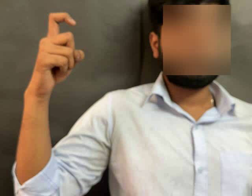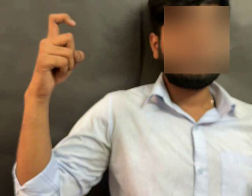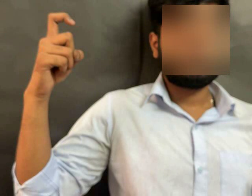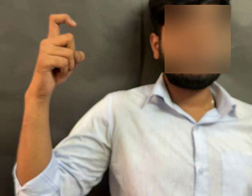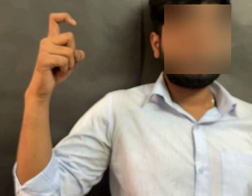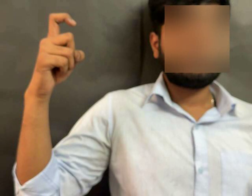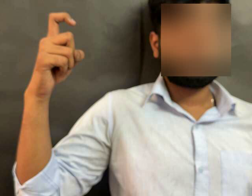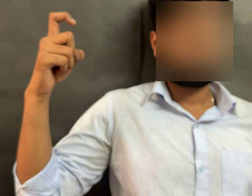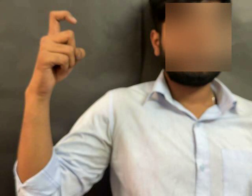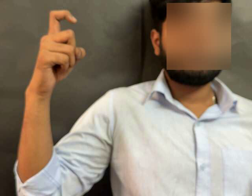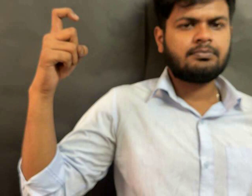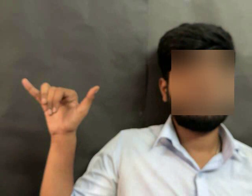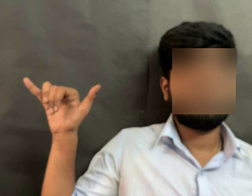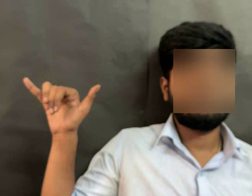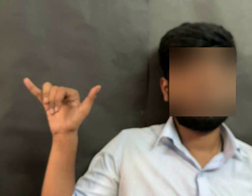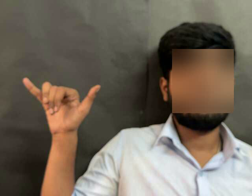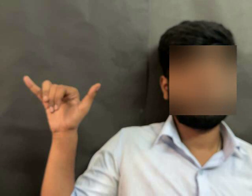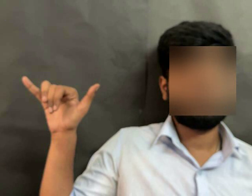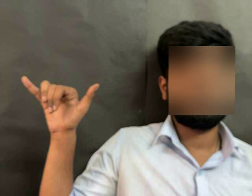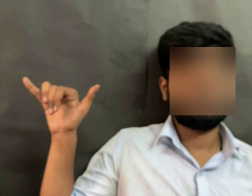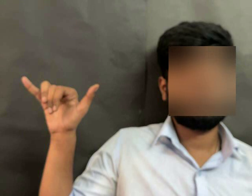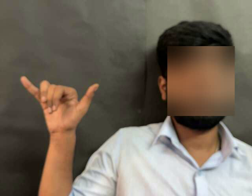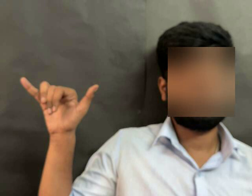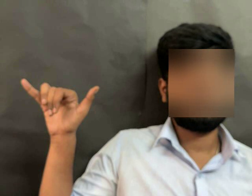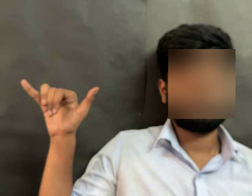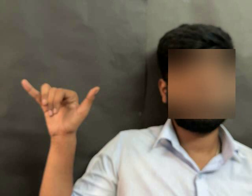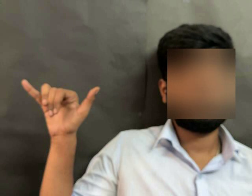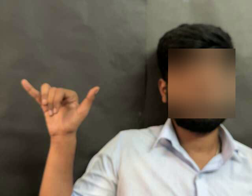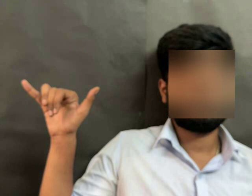Y